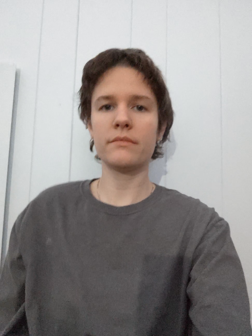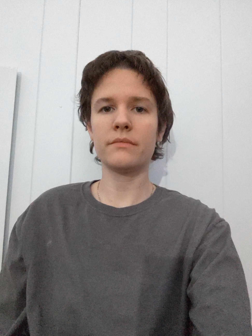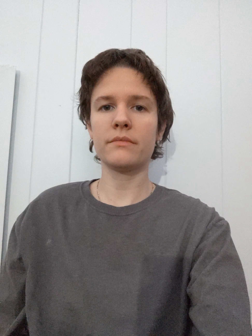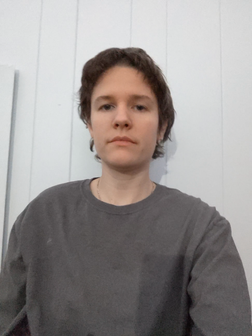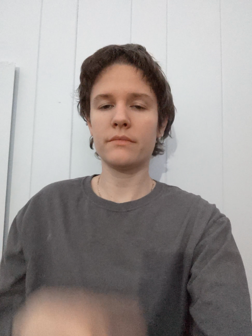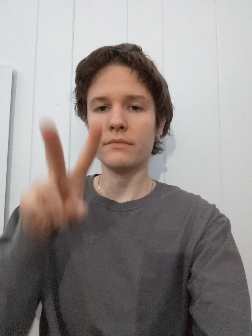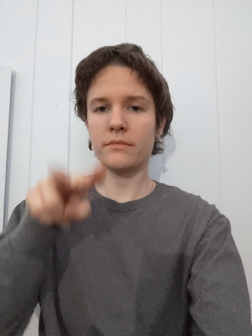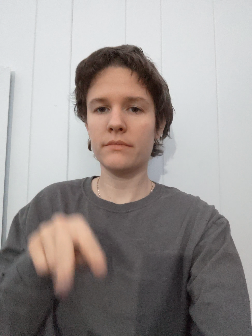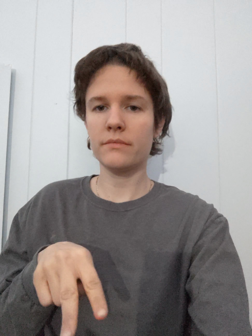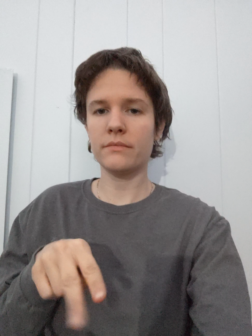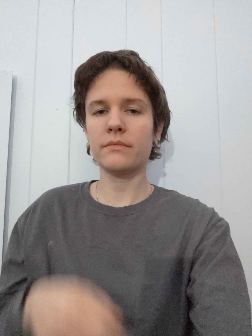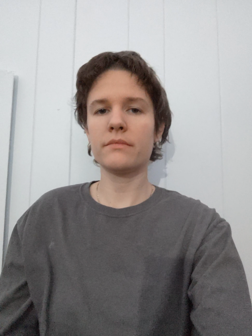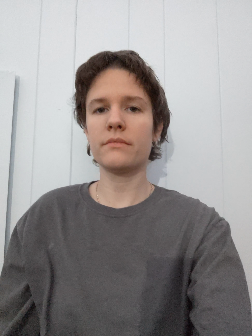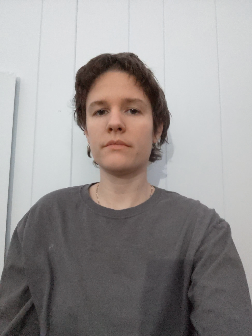read